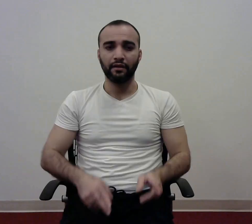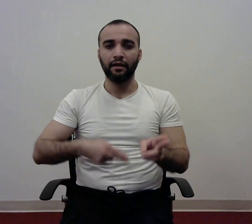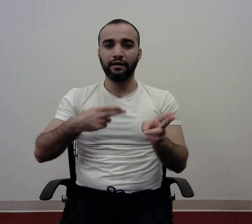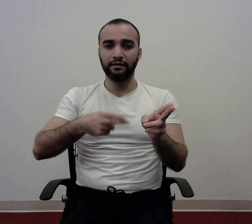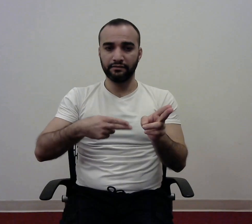qatar